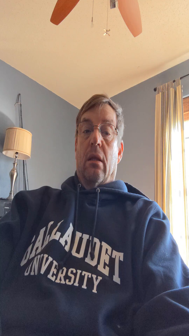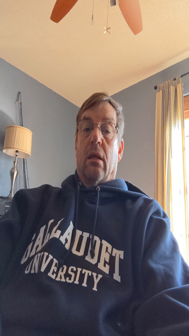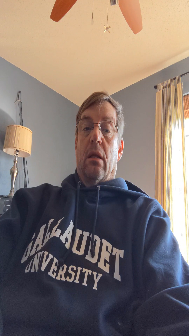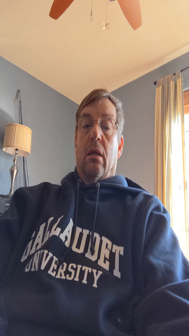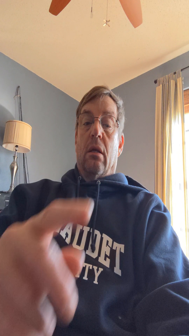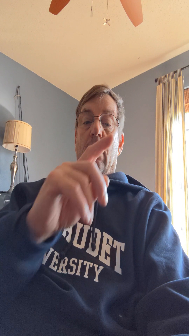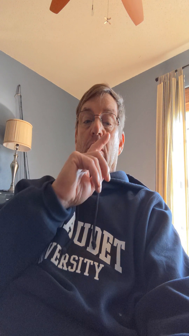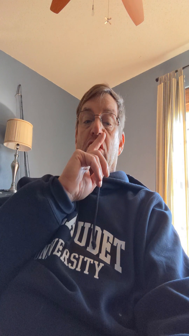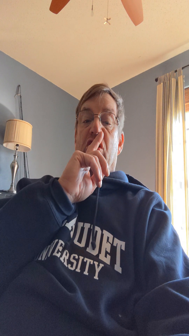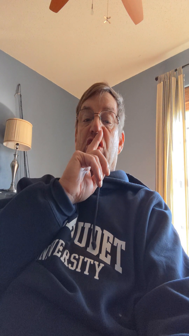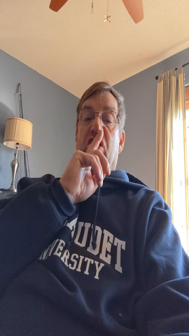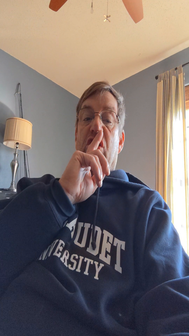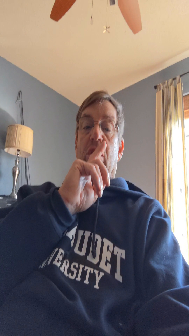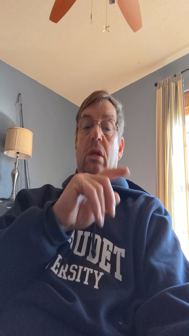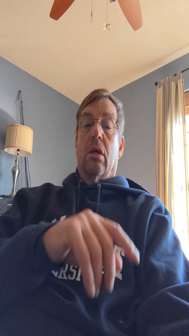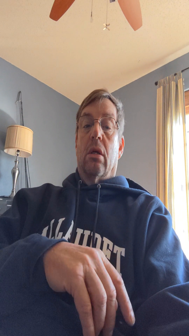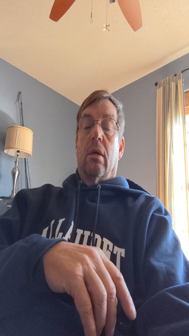shhh